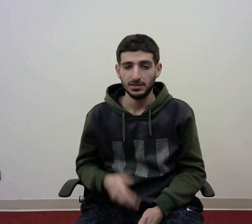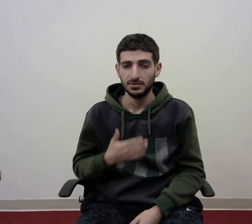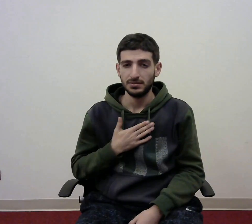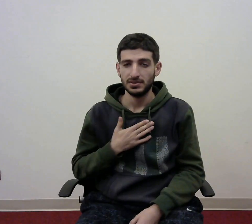mən